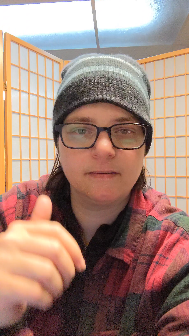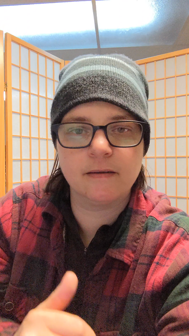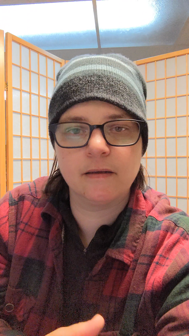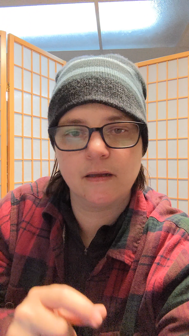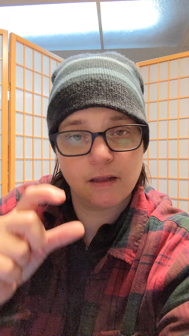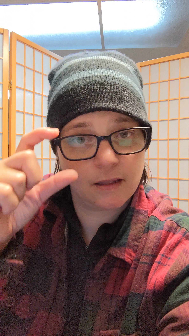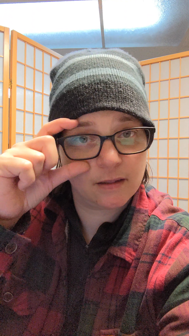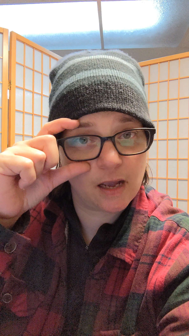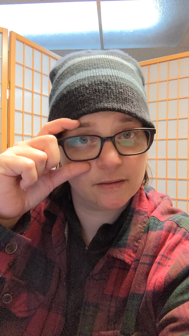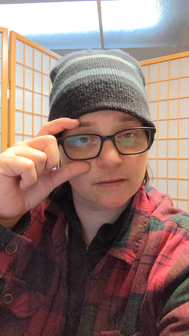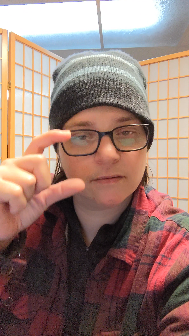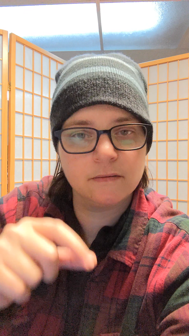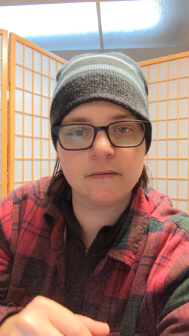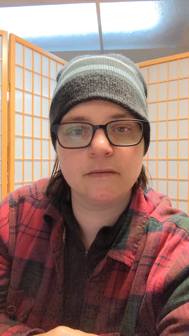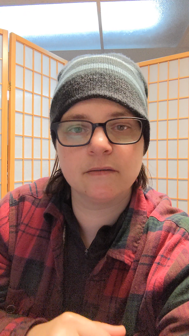glasses